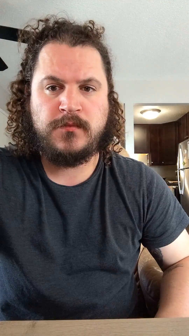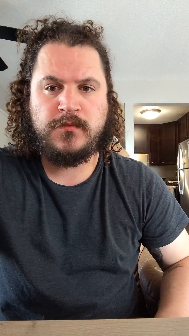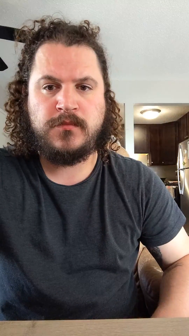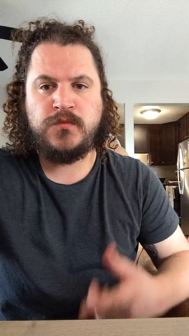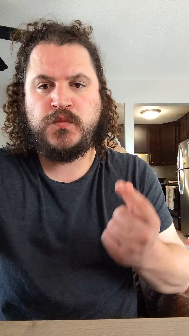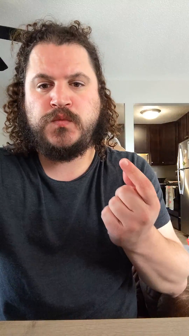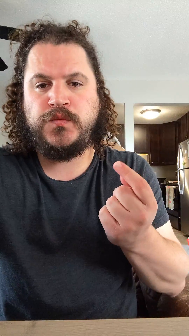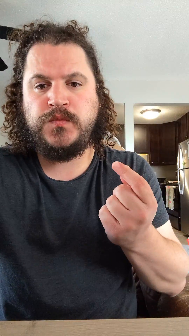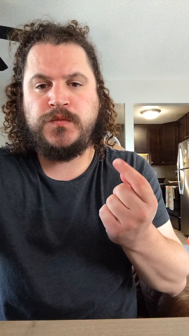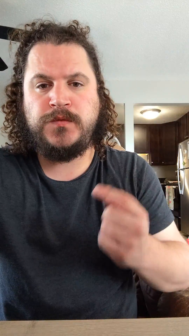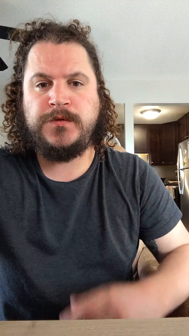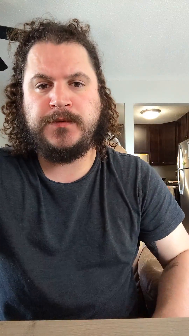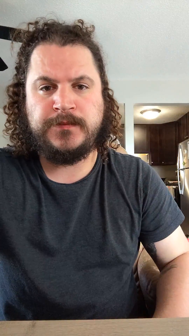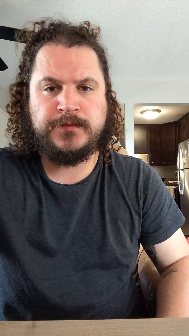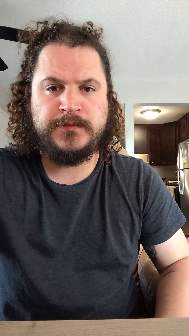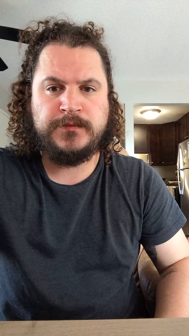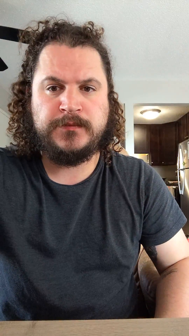do